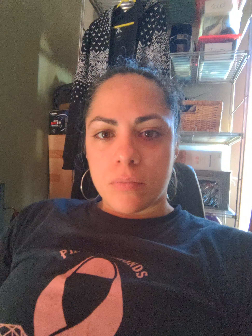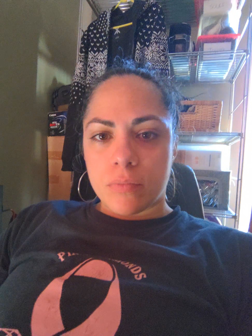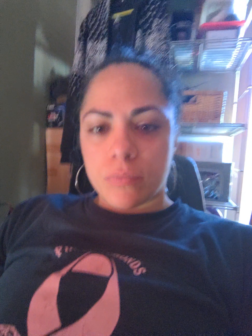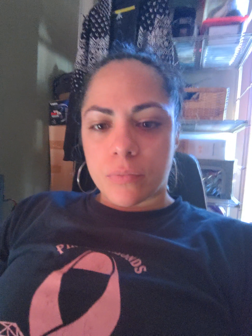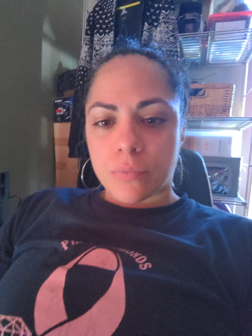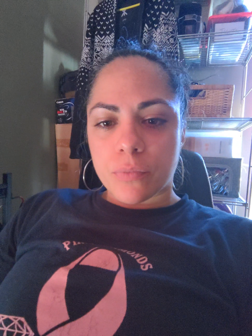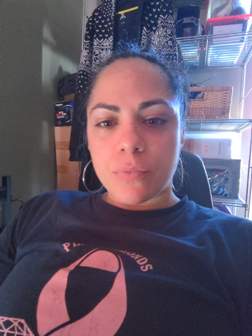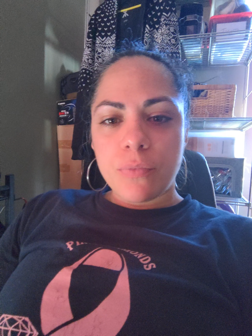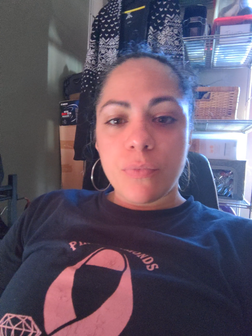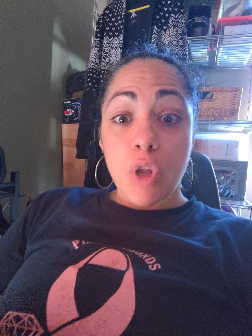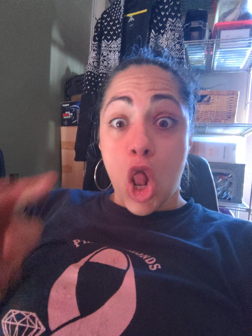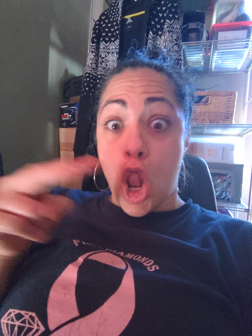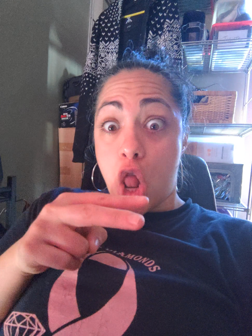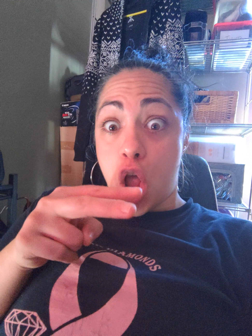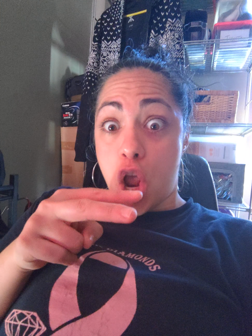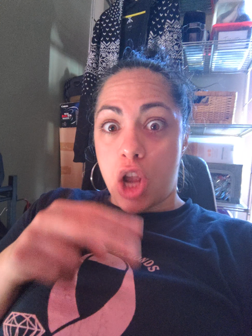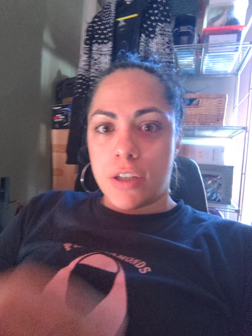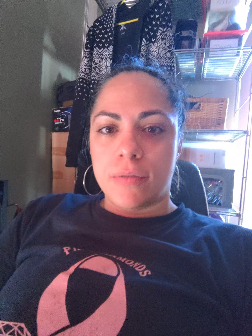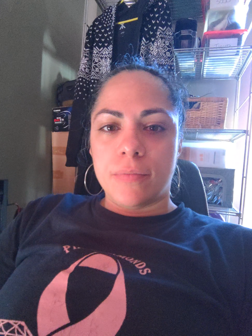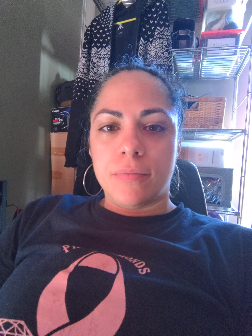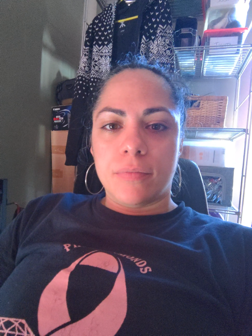look